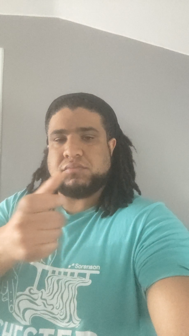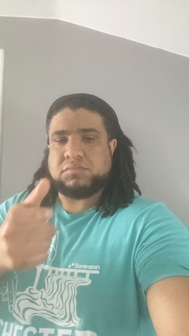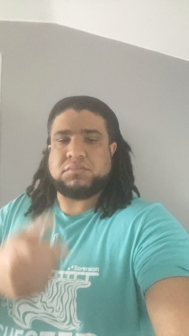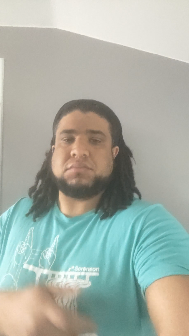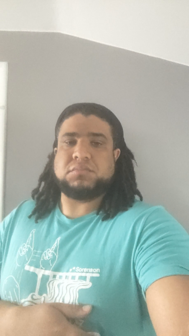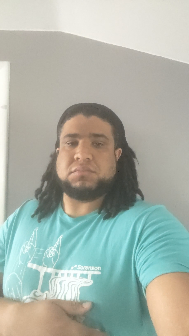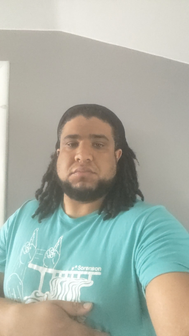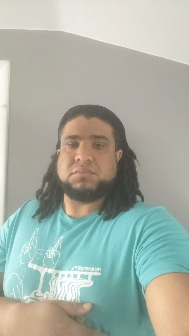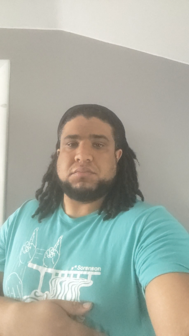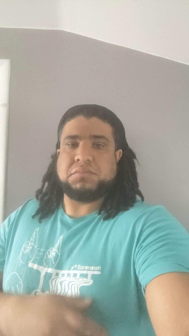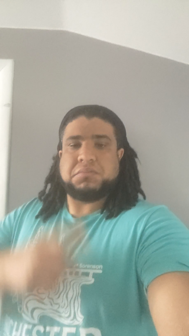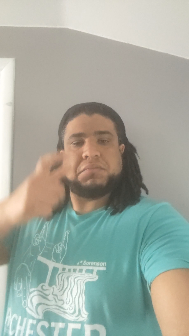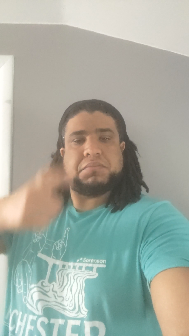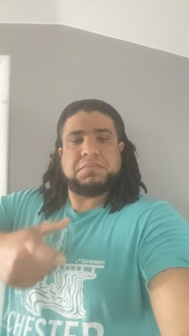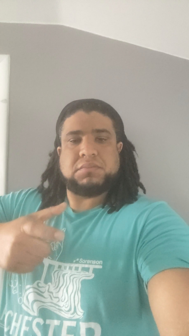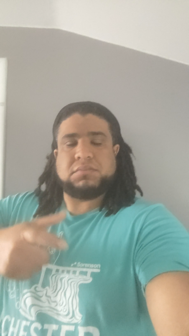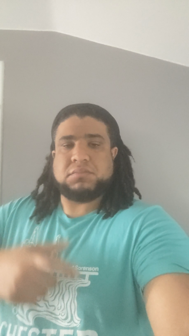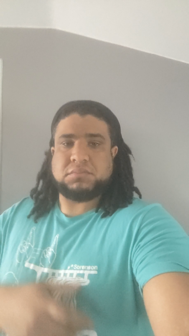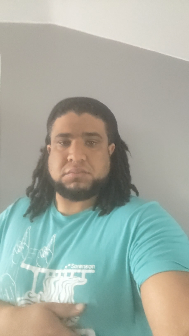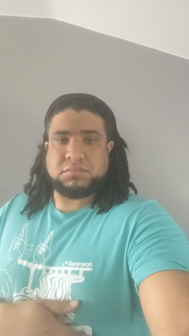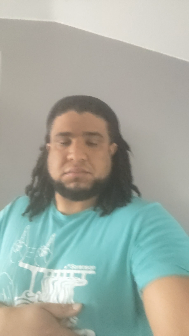plate